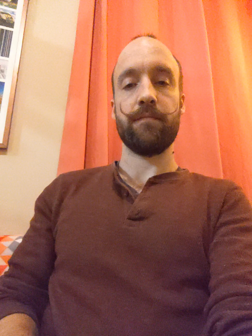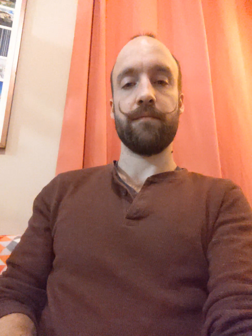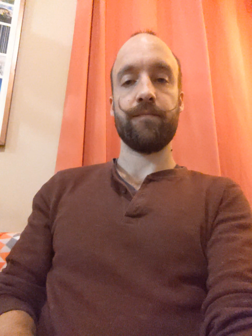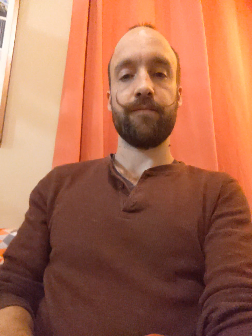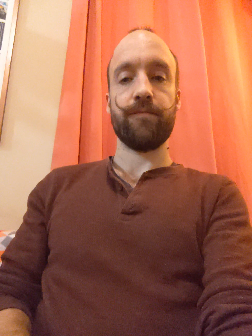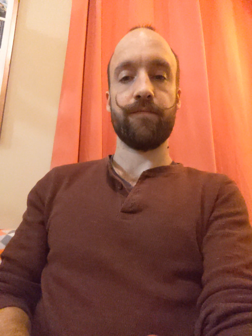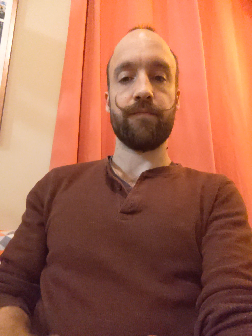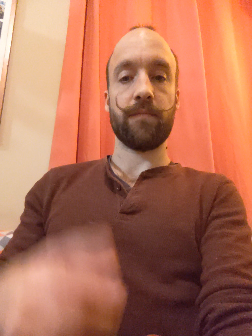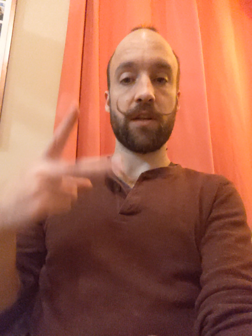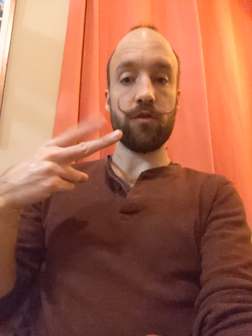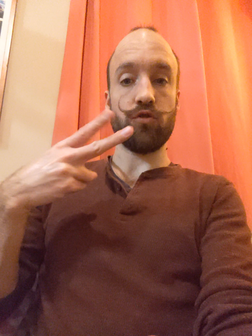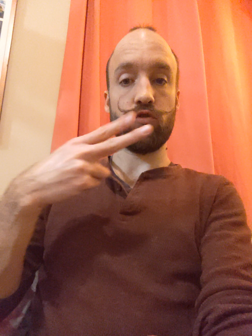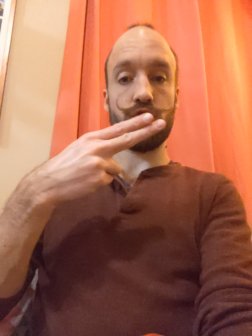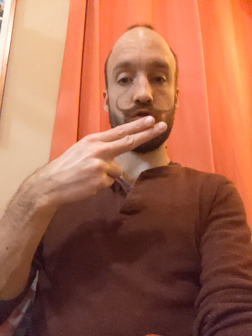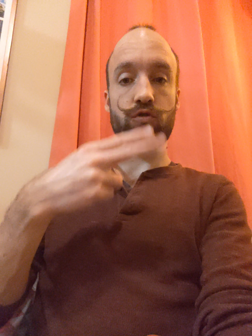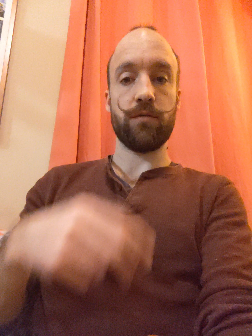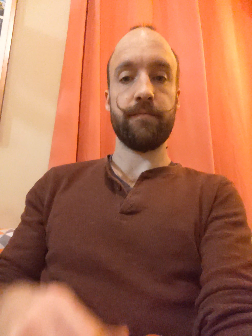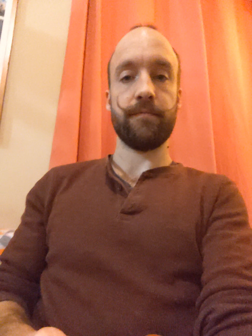scissors